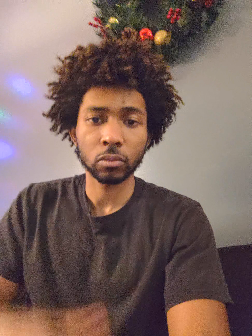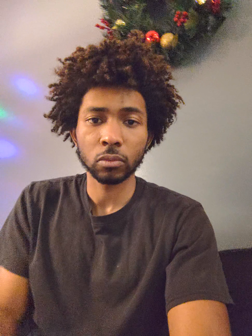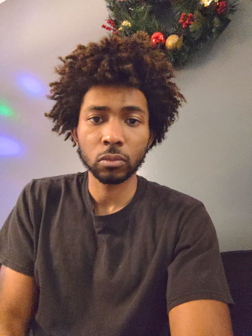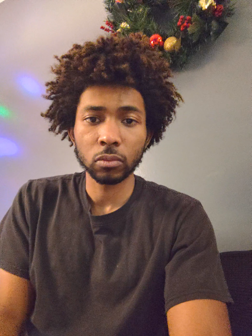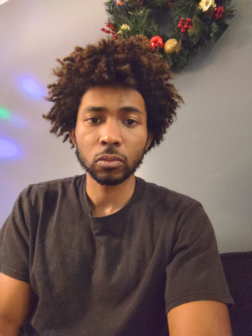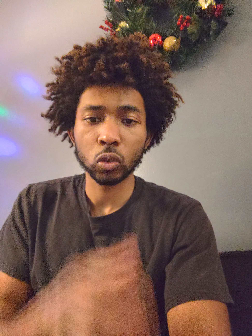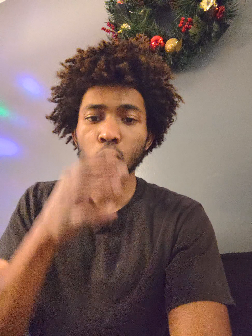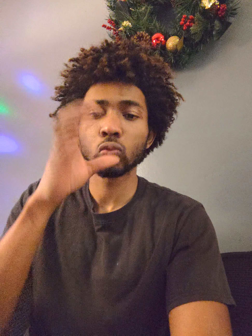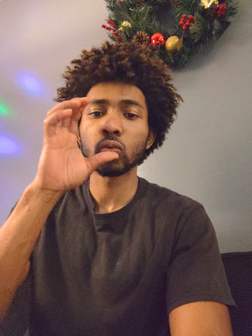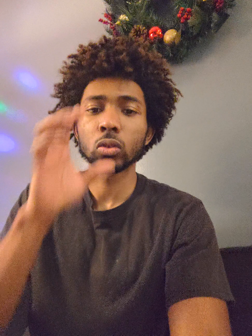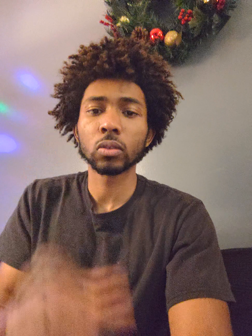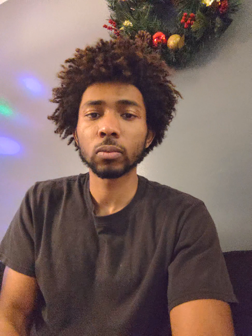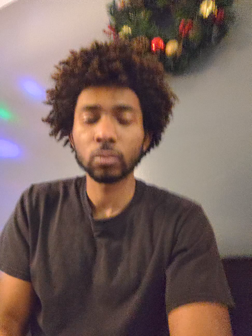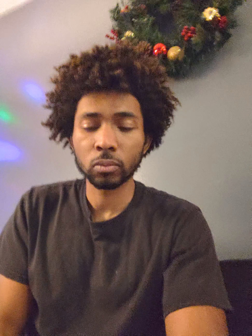drink